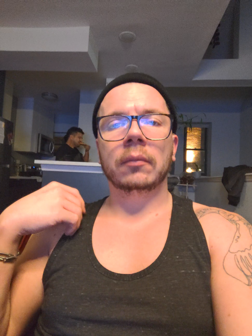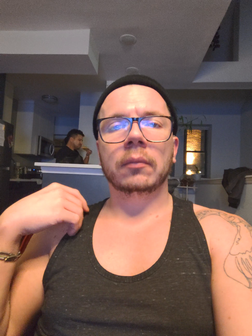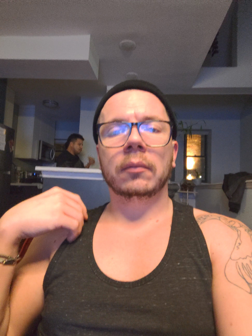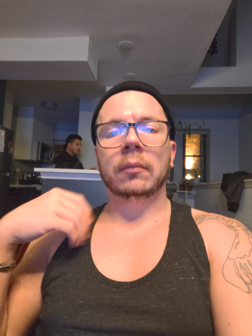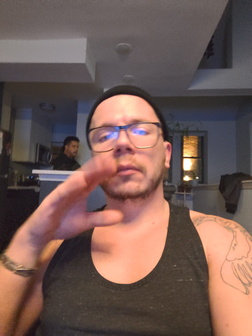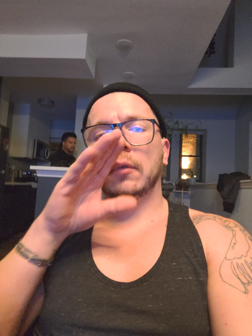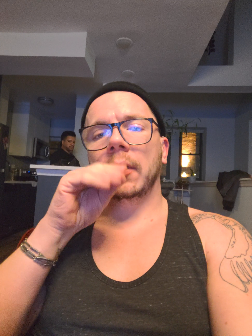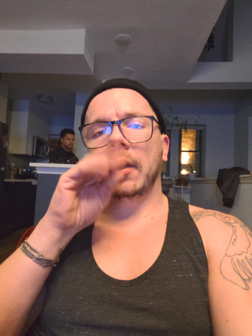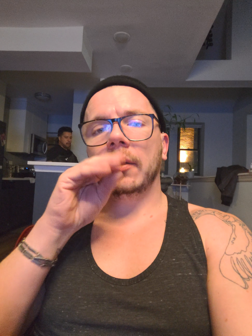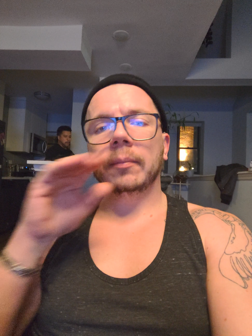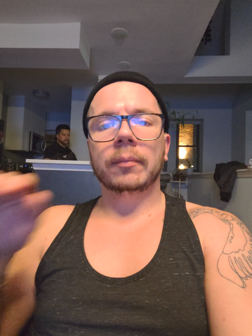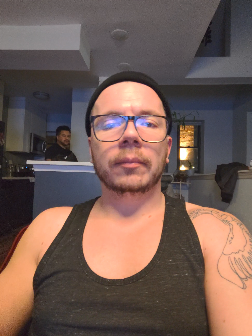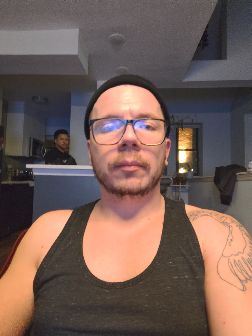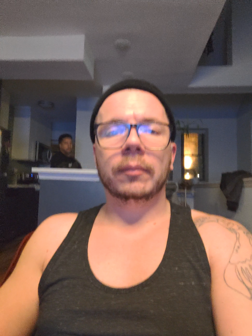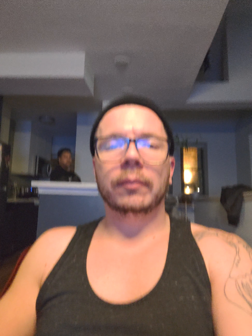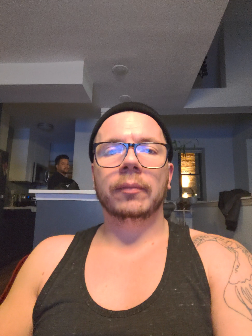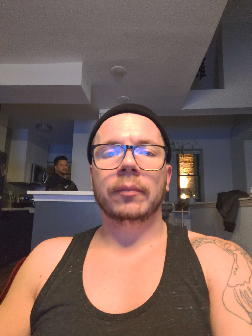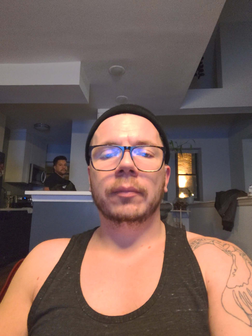duck